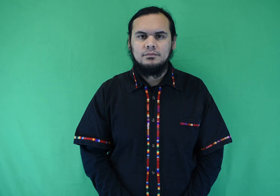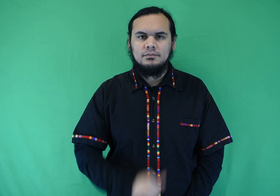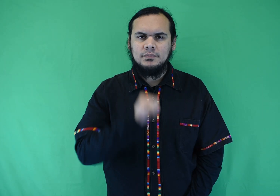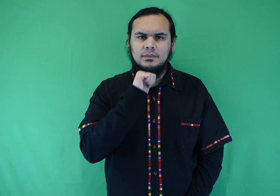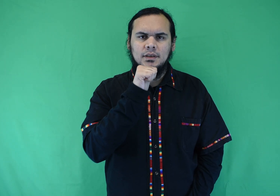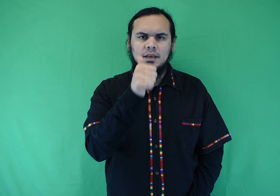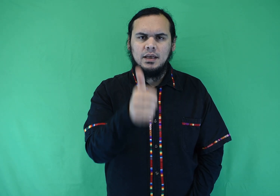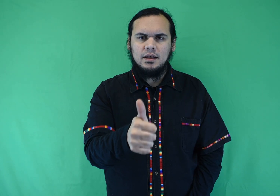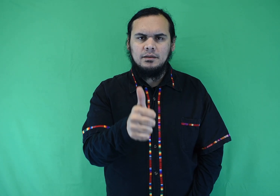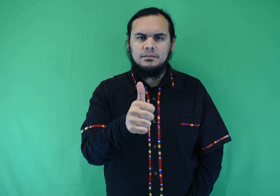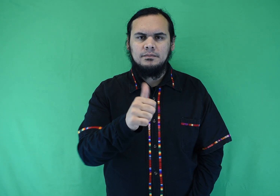nada